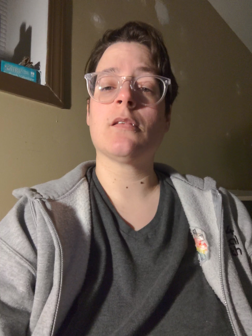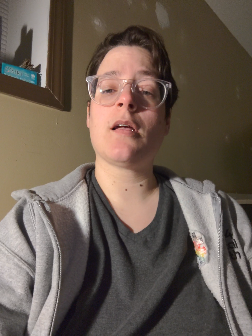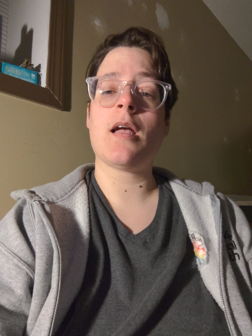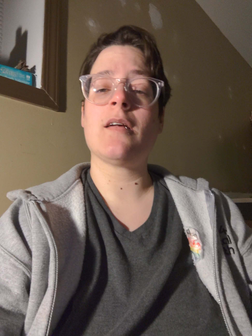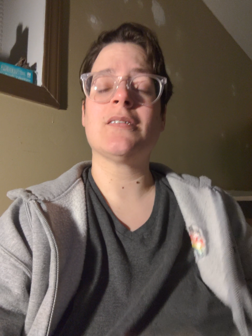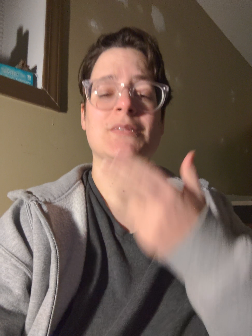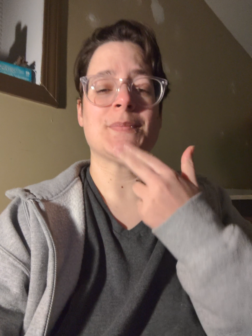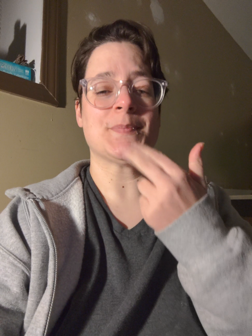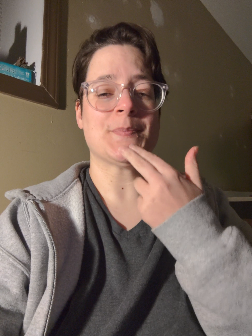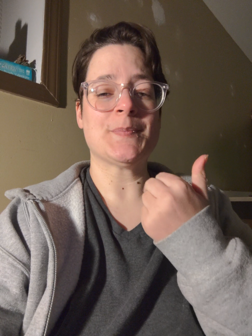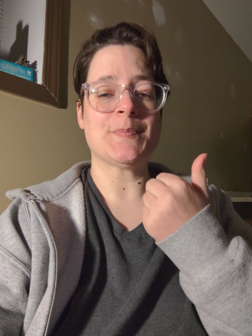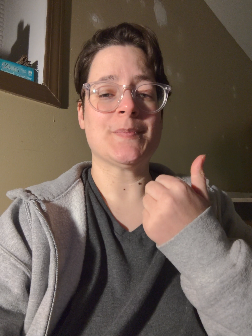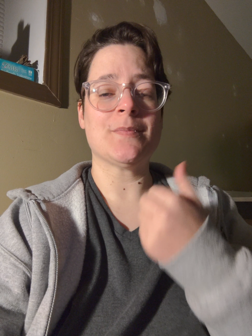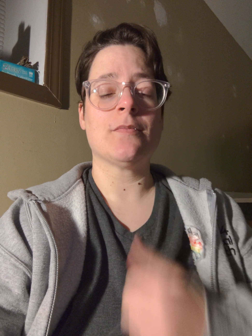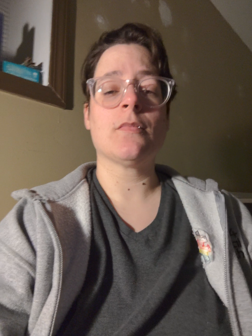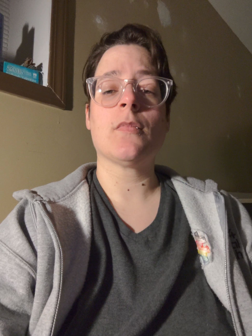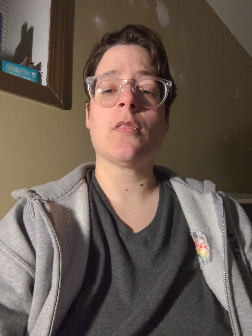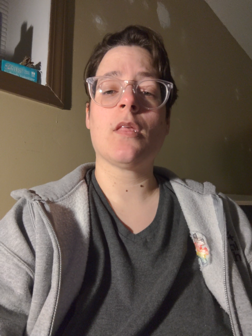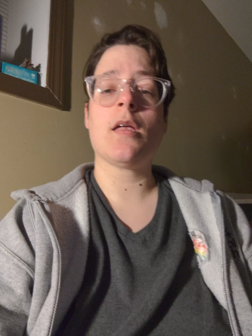cute